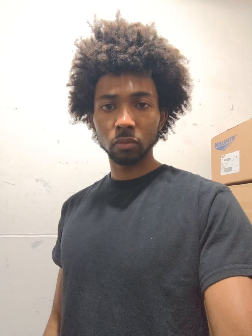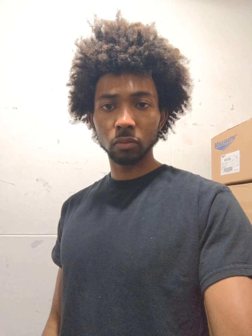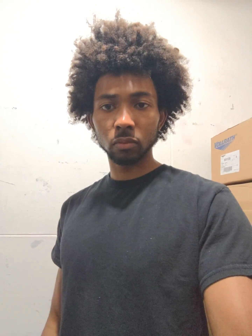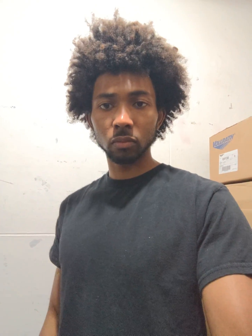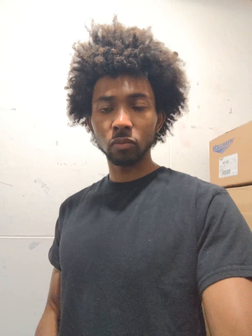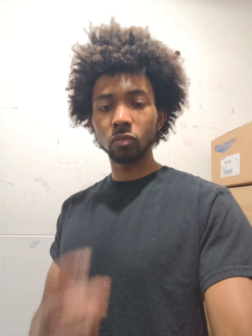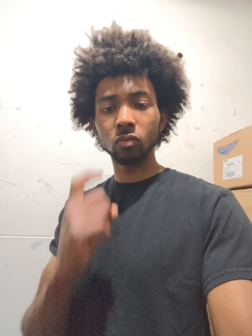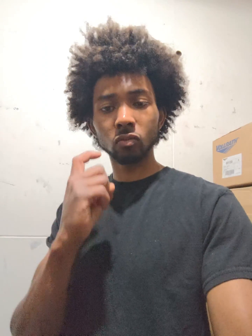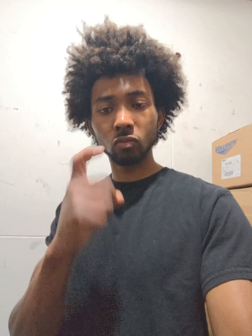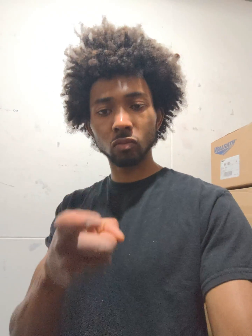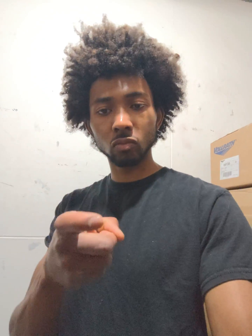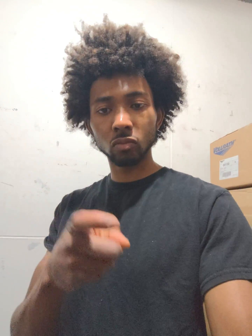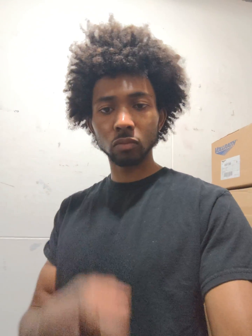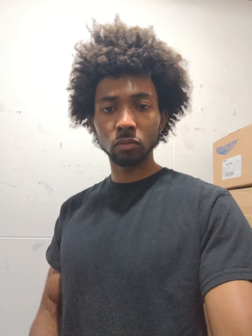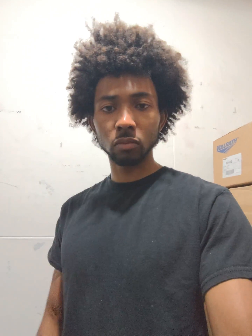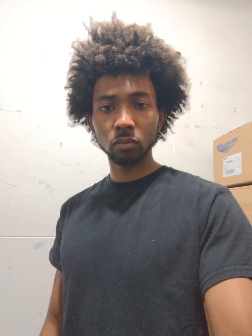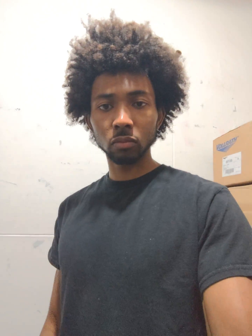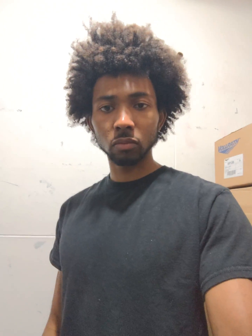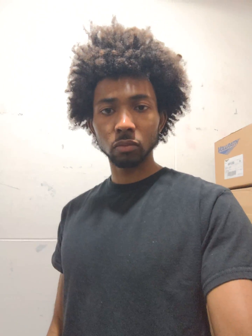present